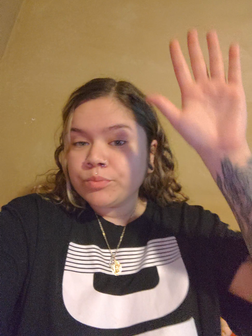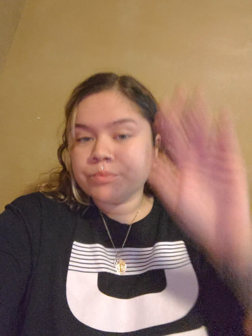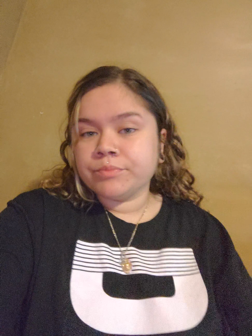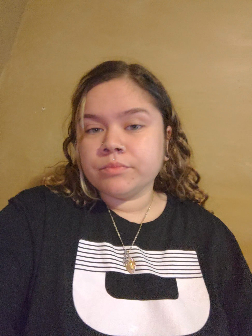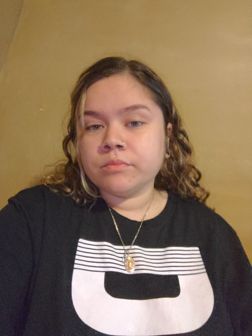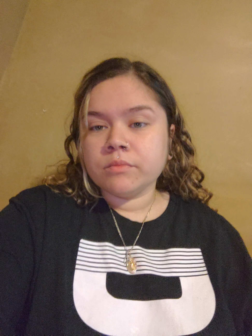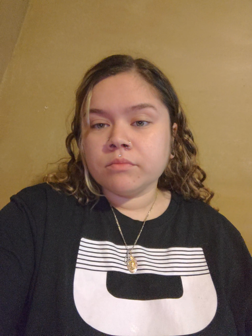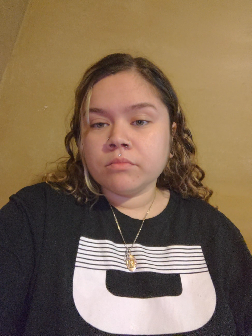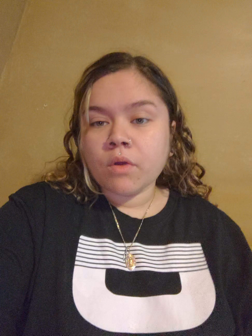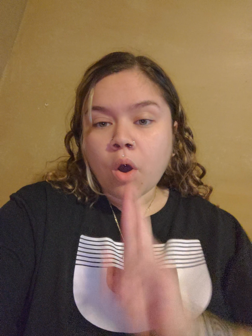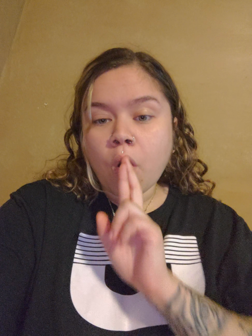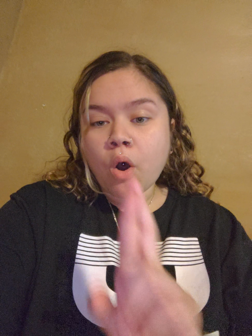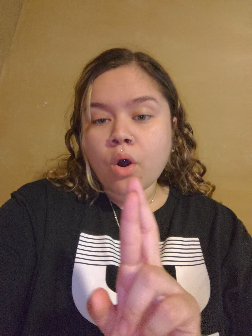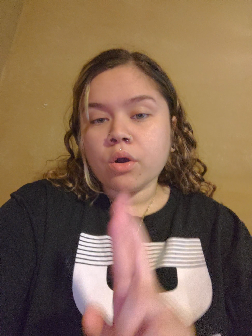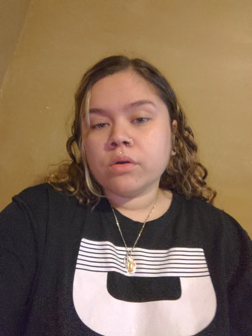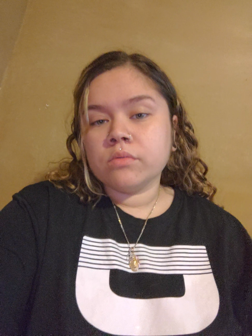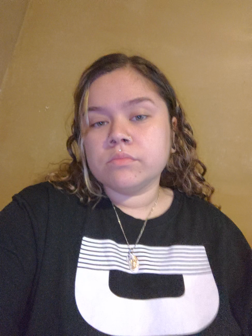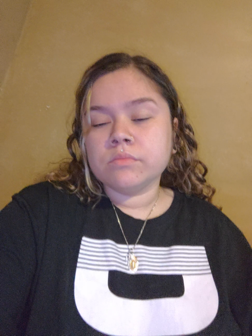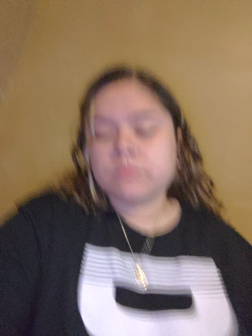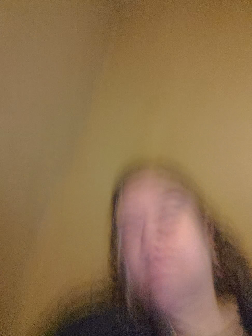are